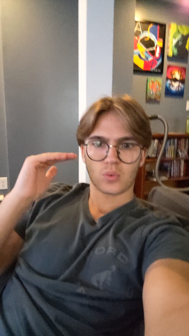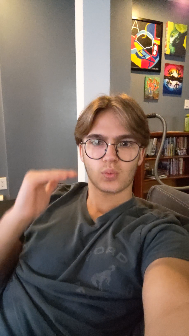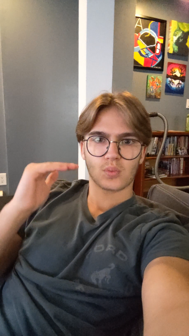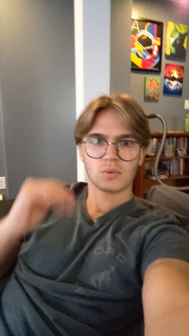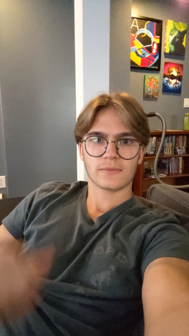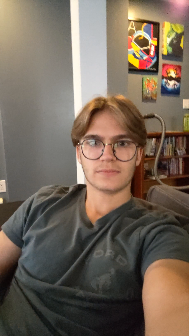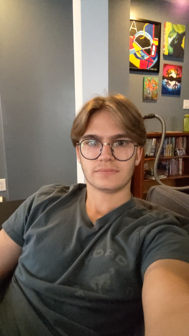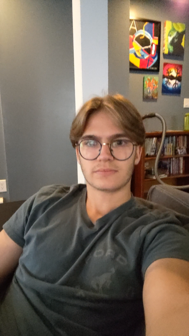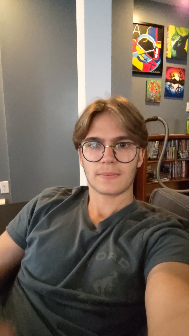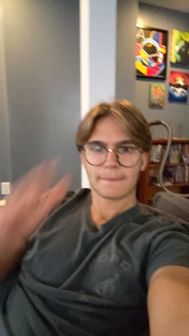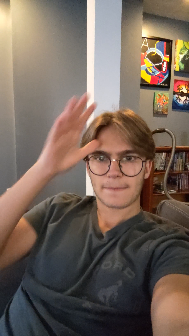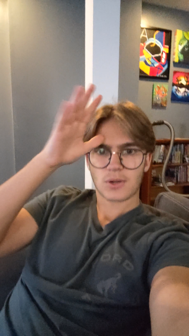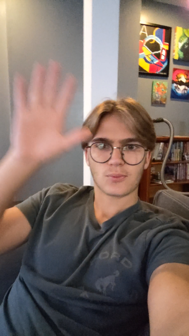moose